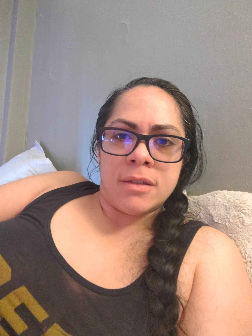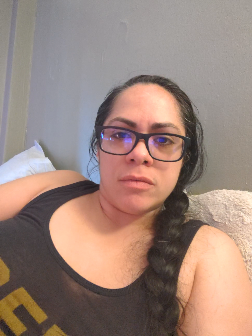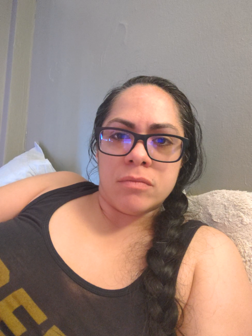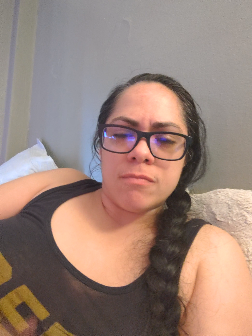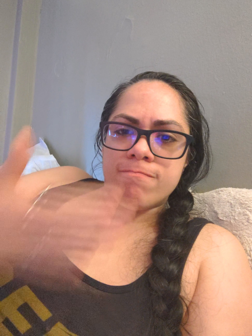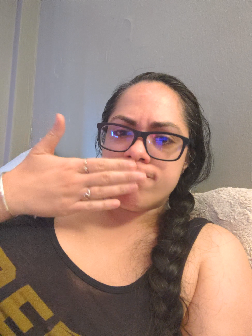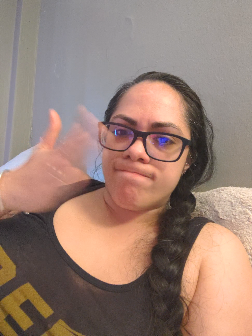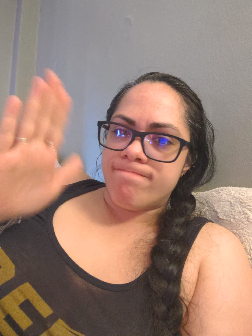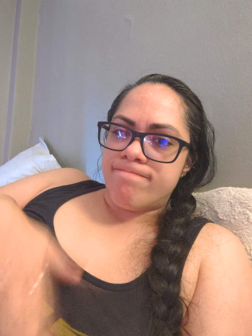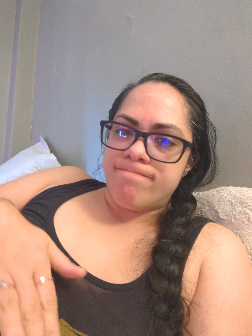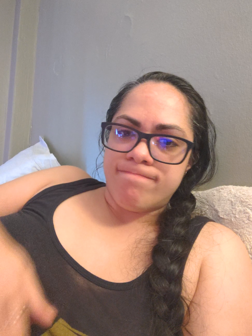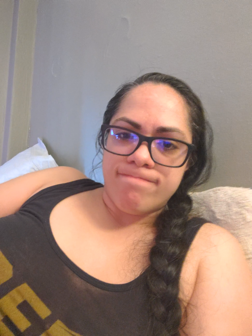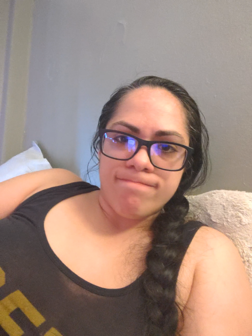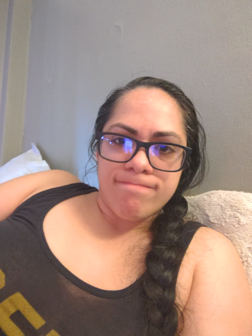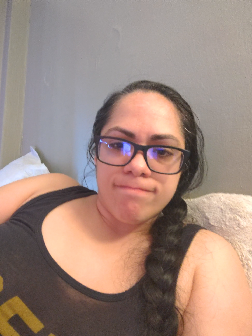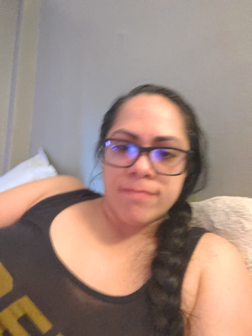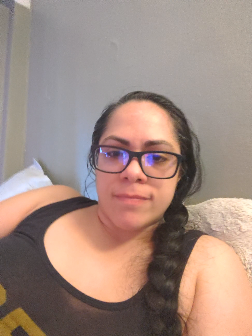bad